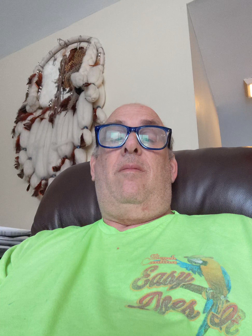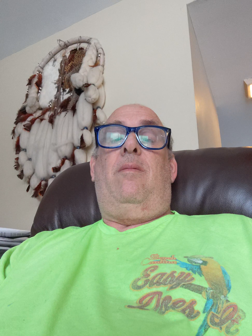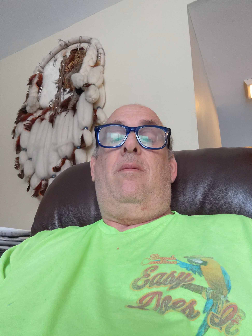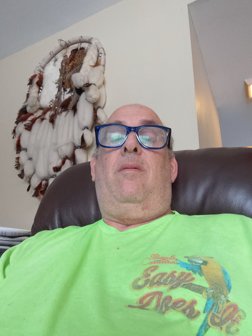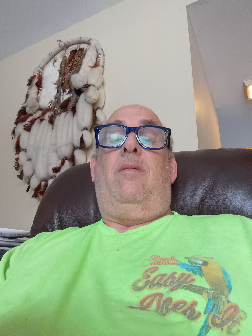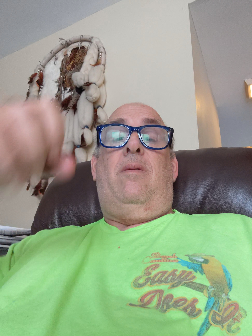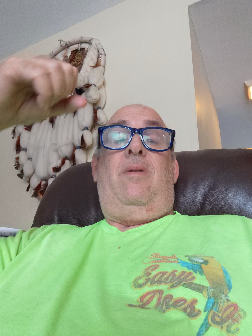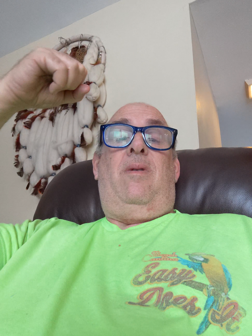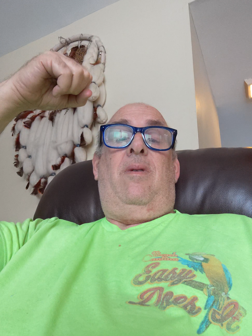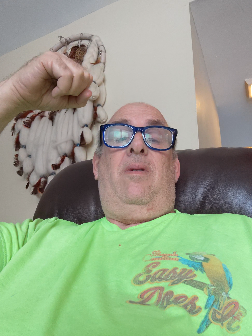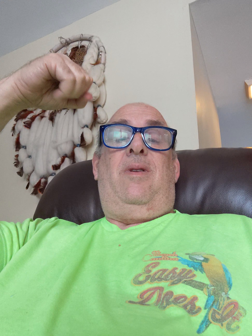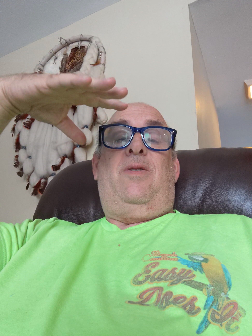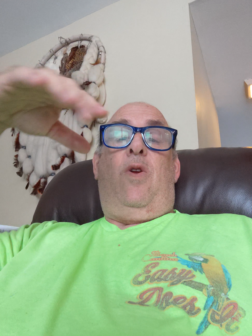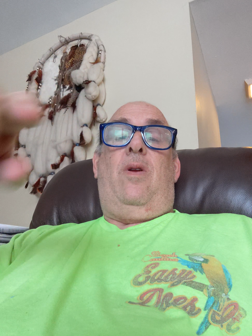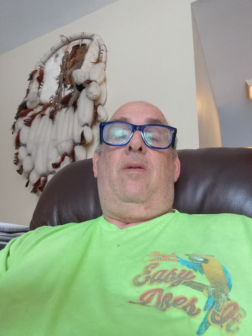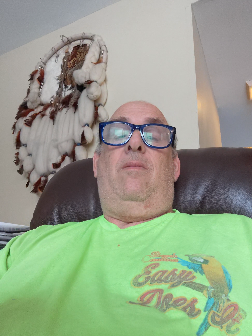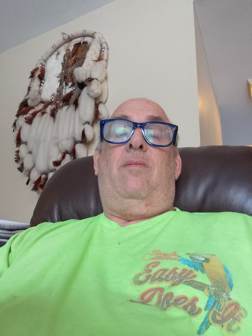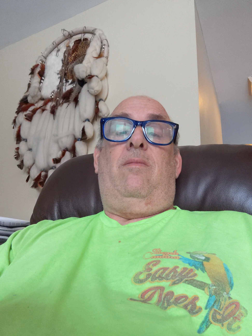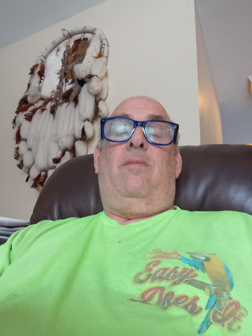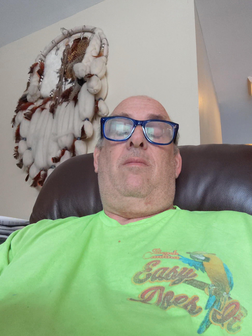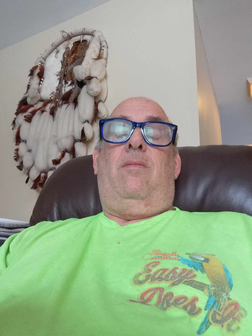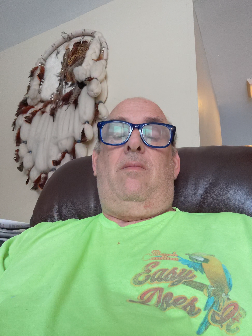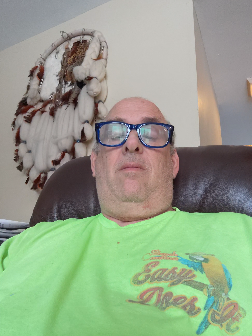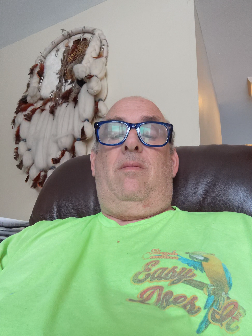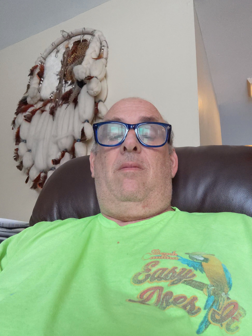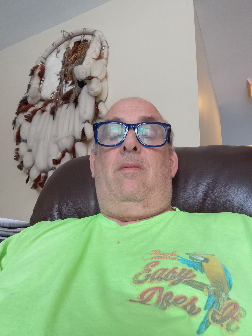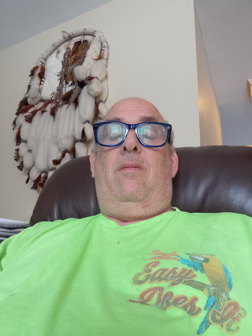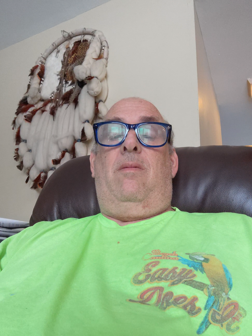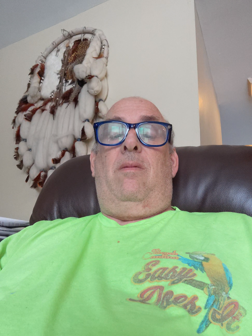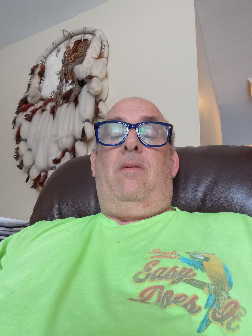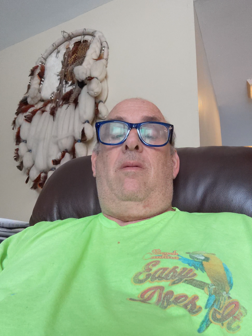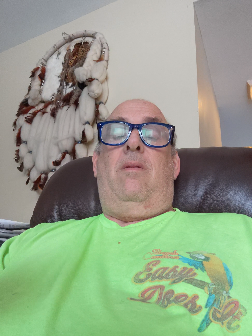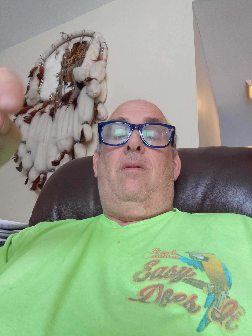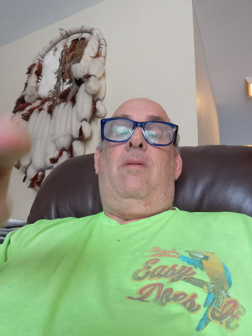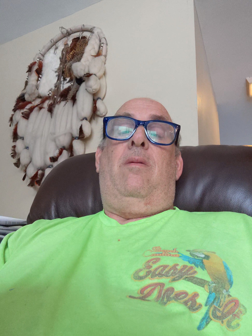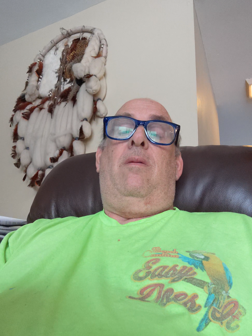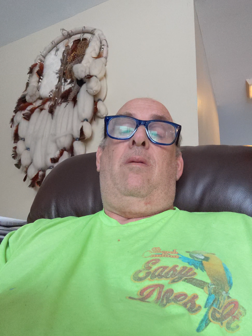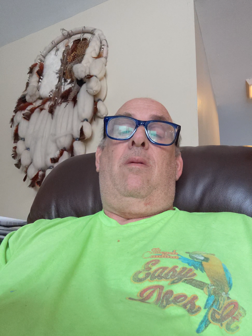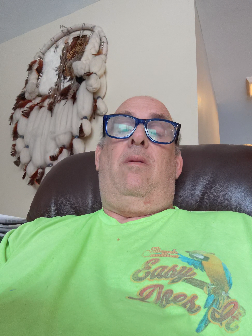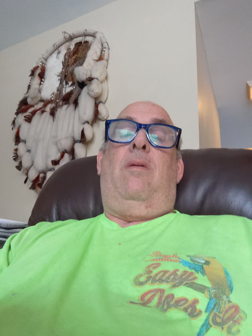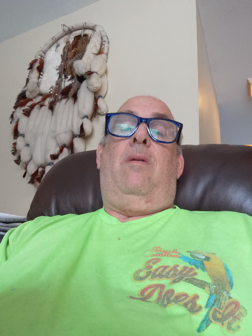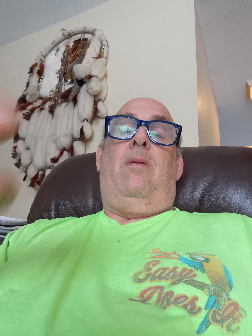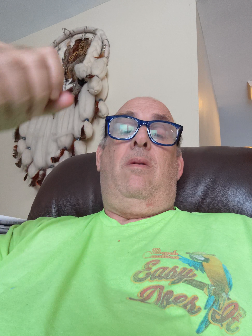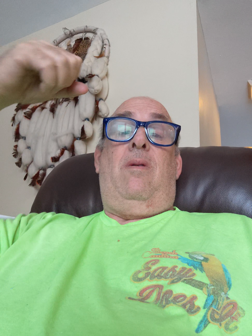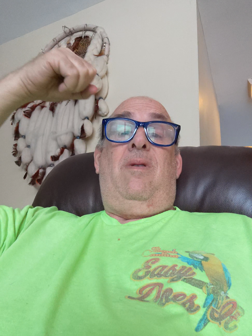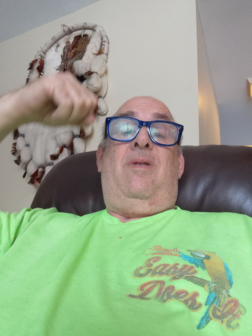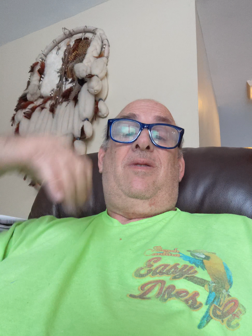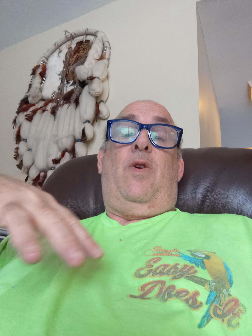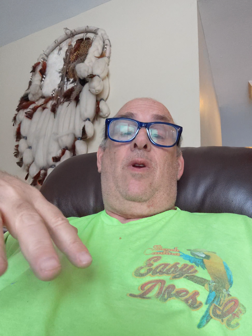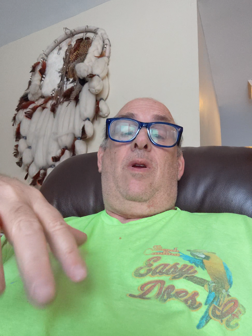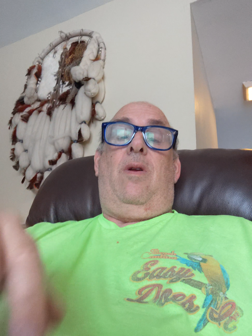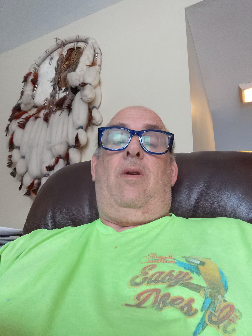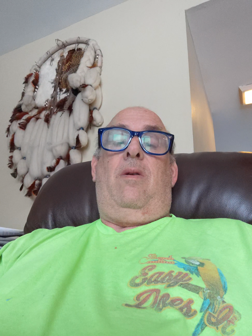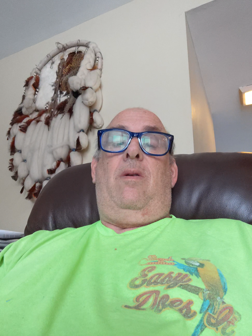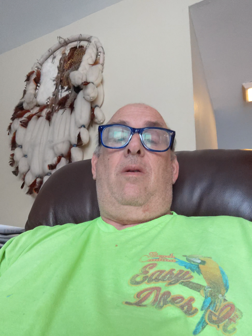shower